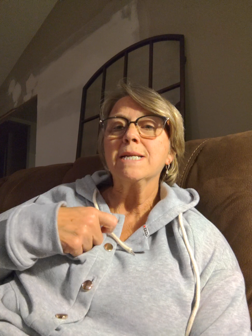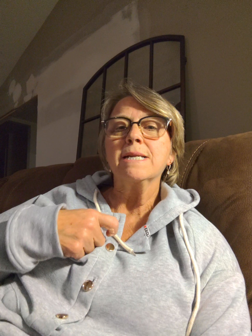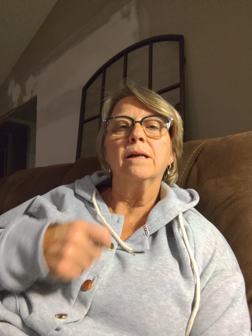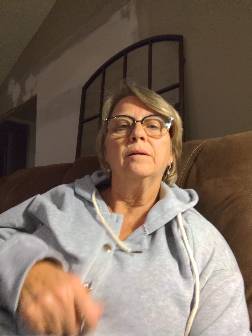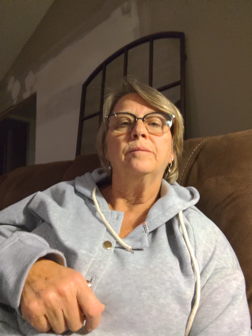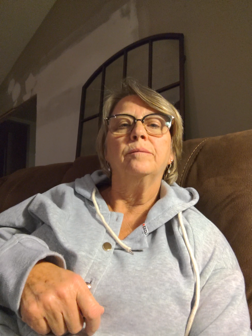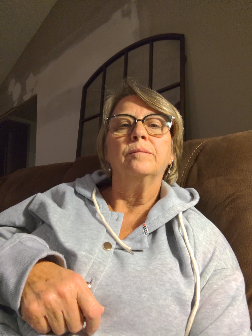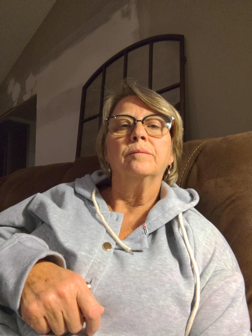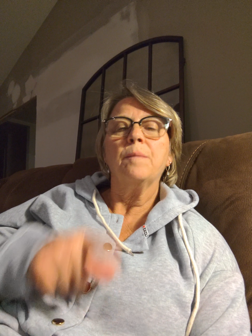red